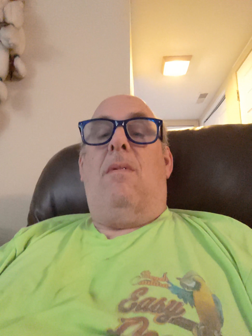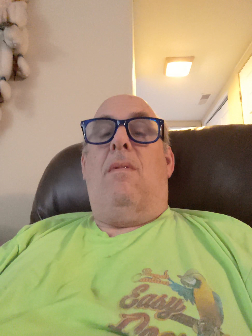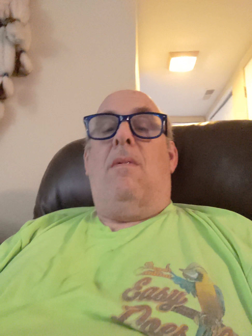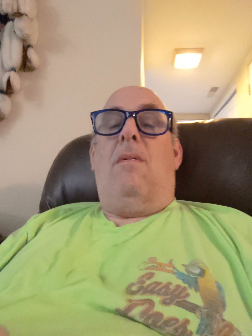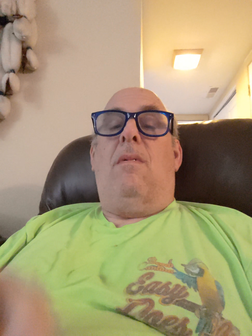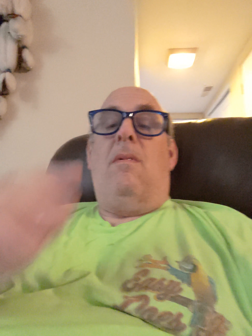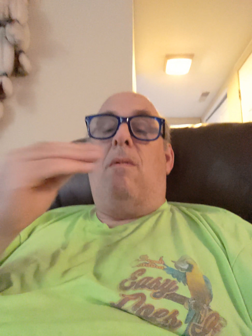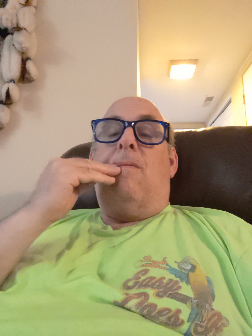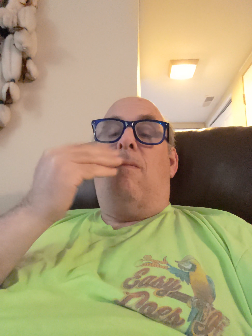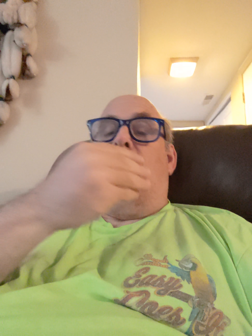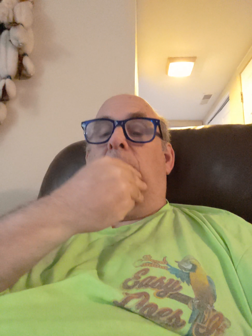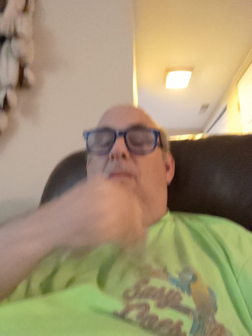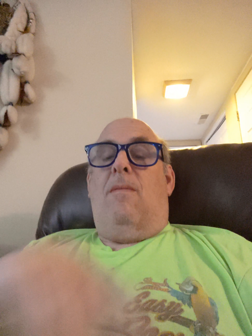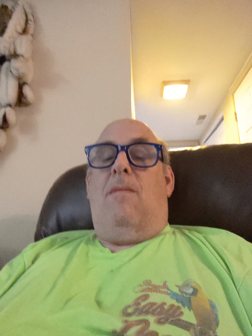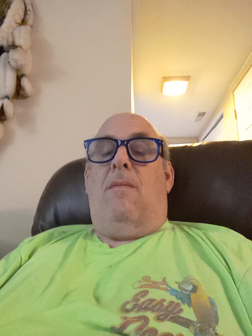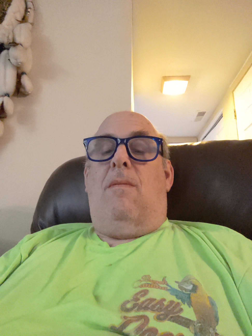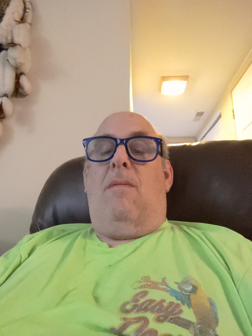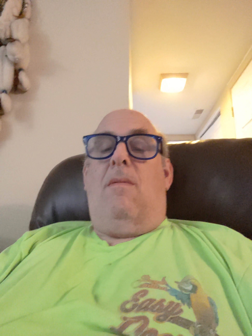flower